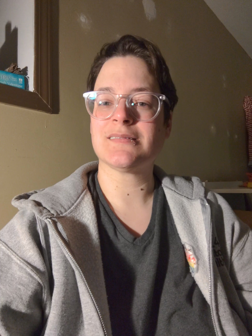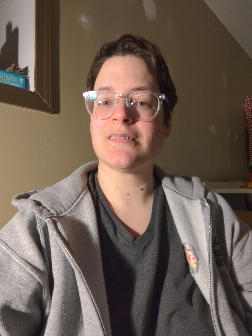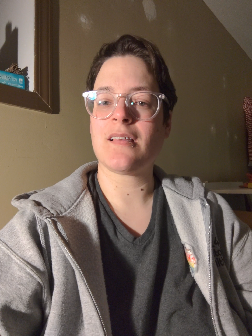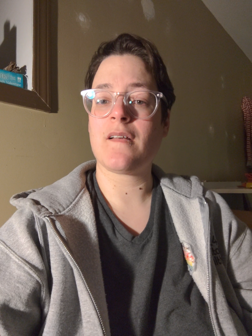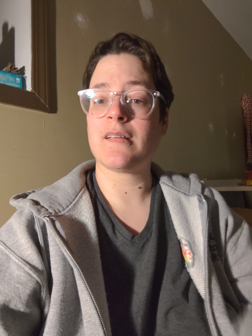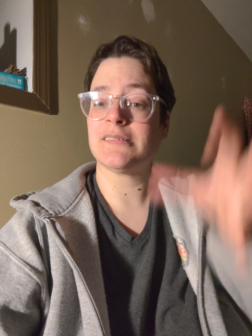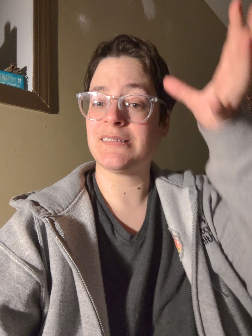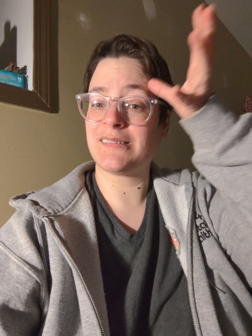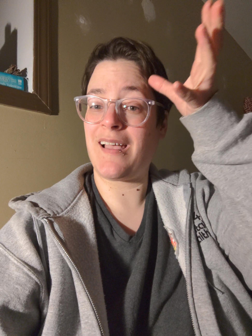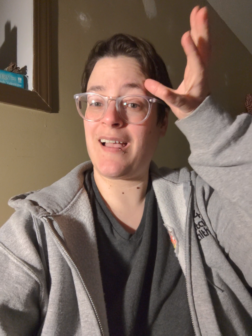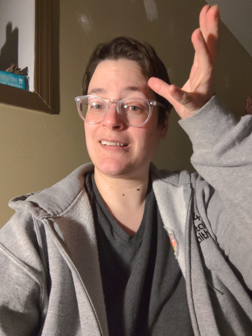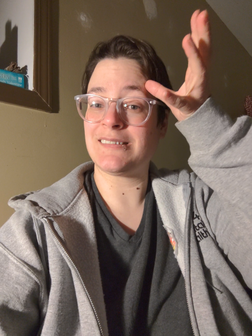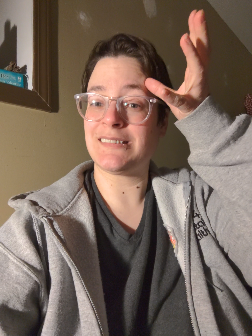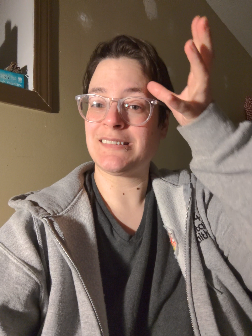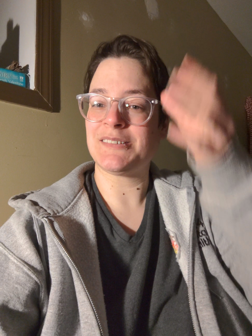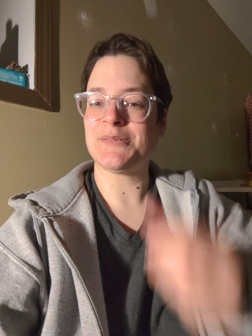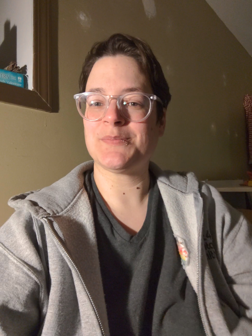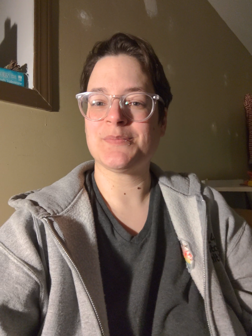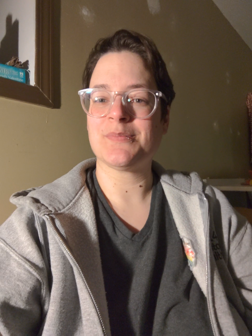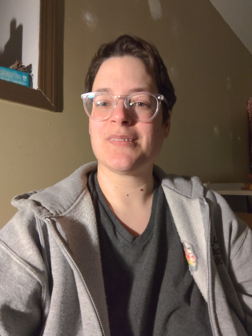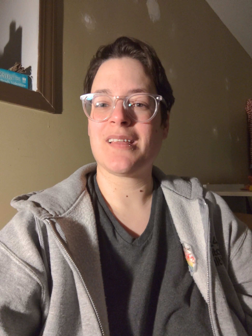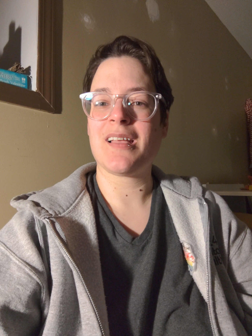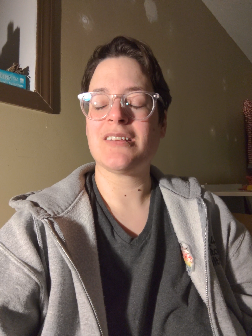dad